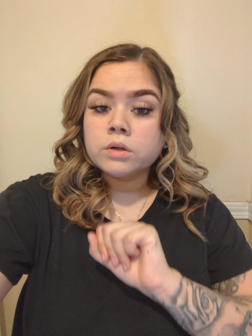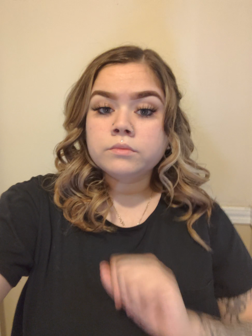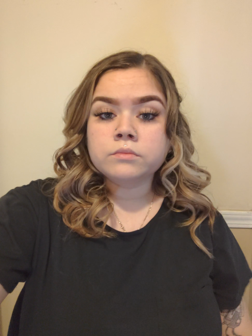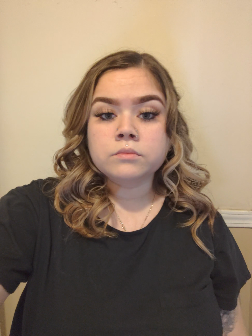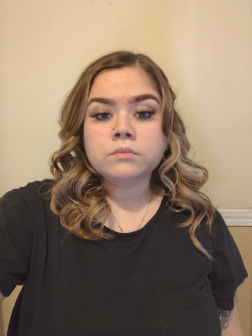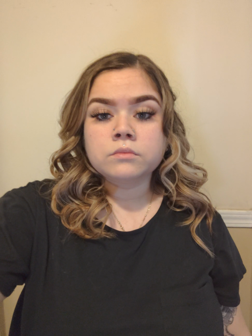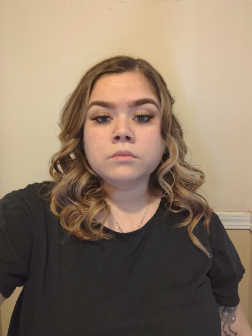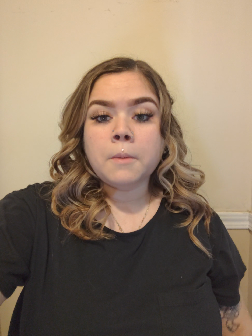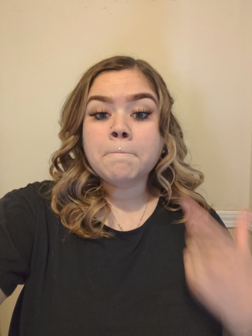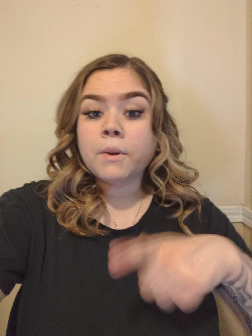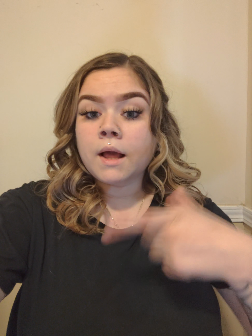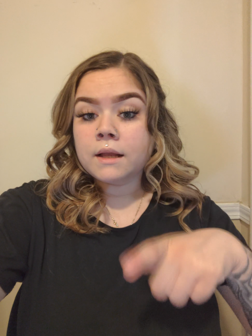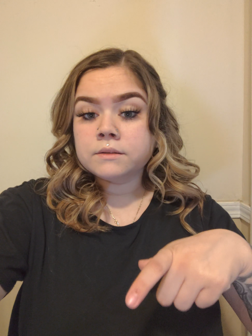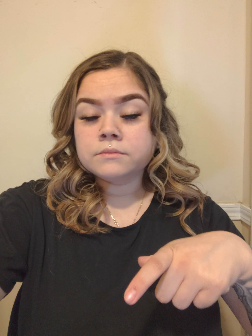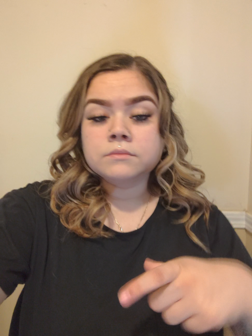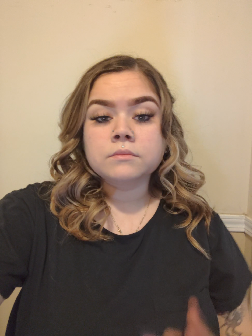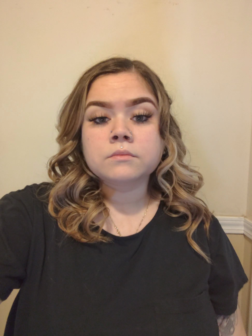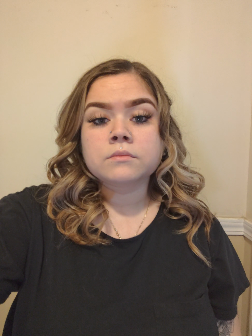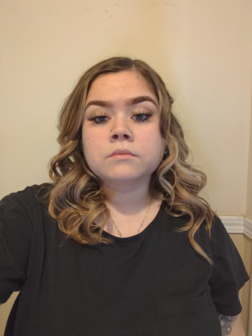plate